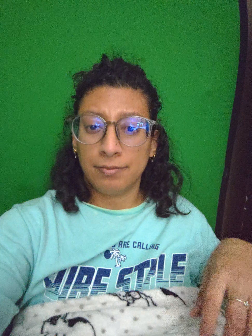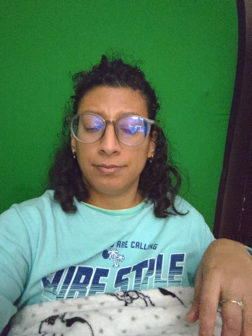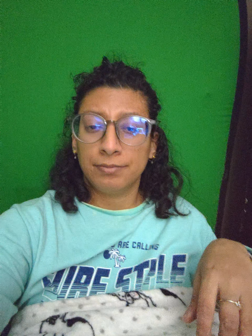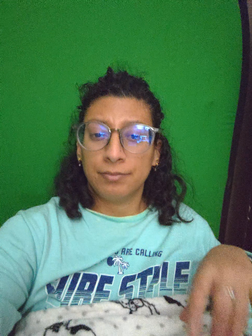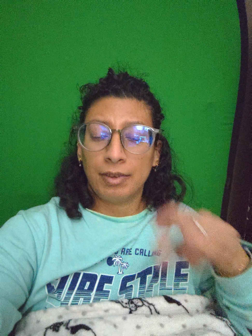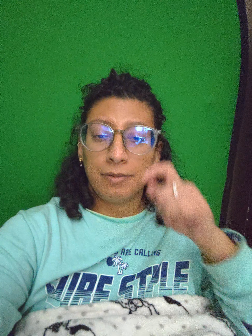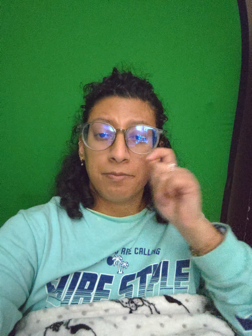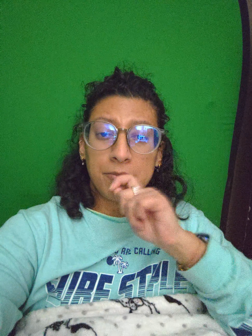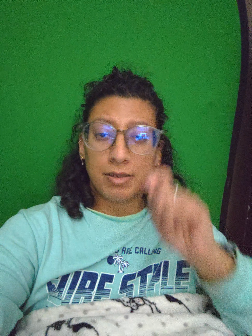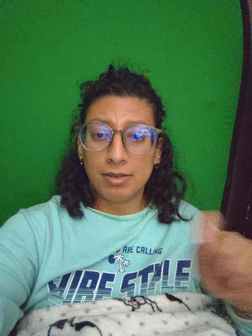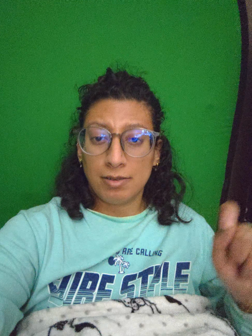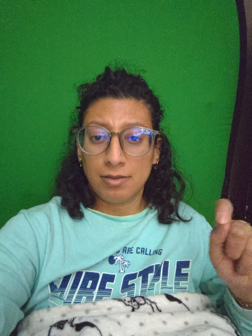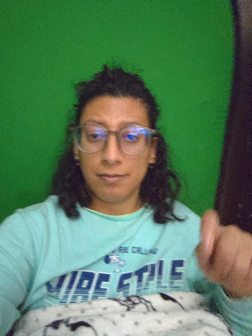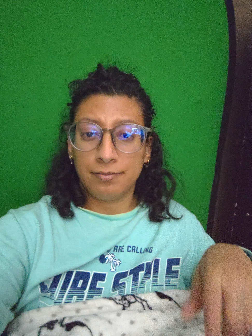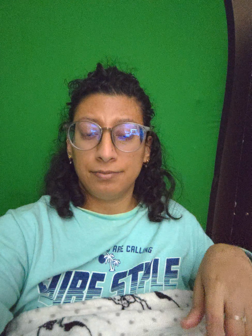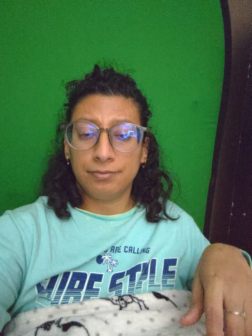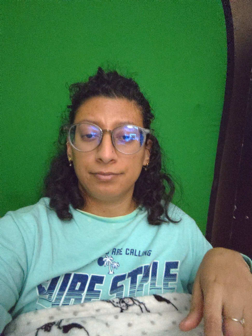pencil